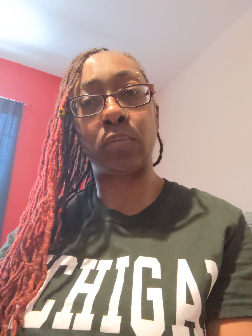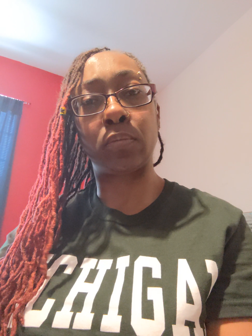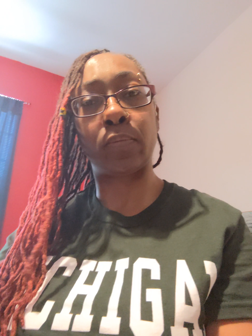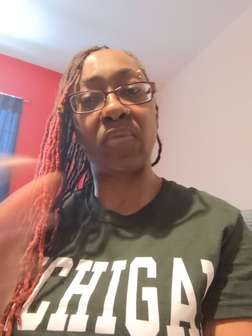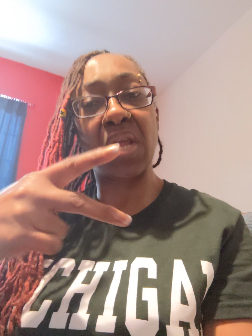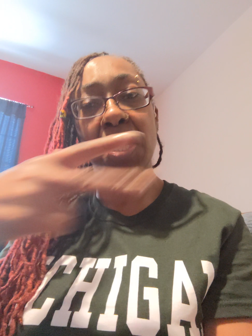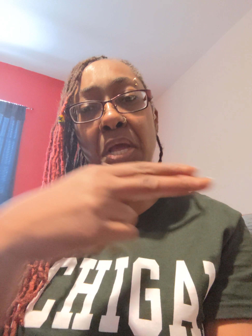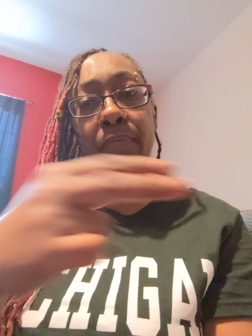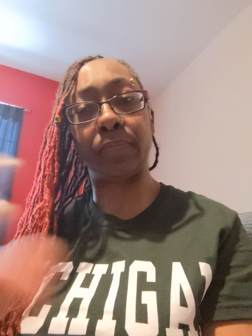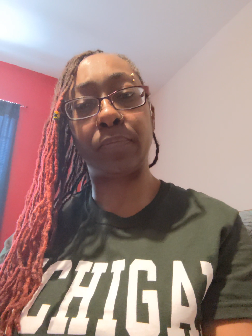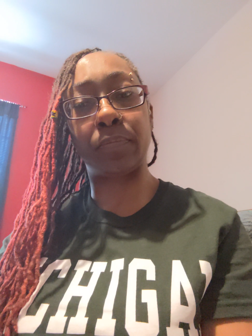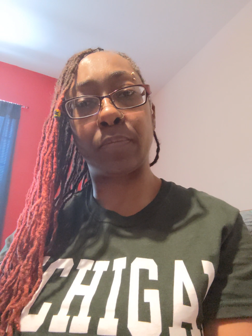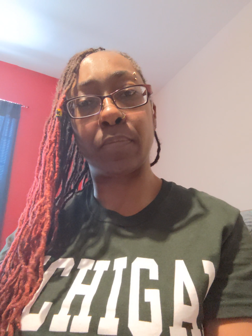cut